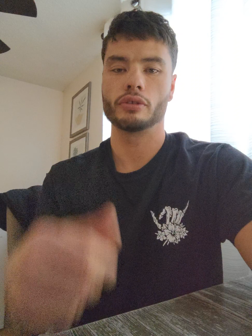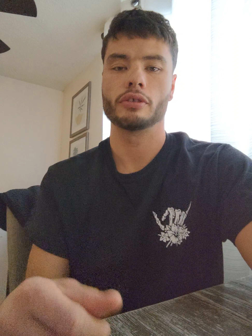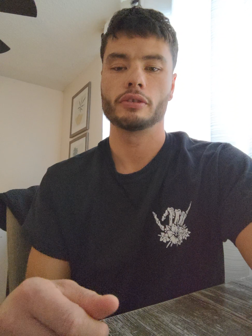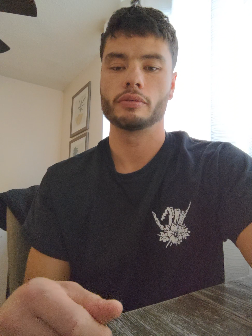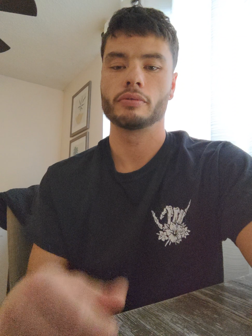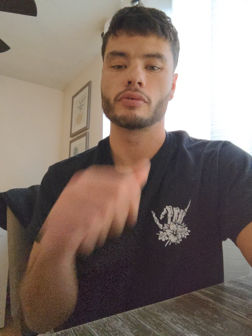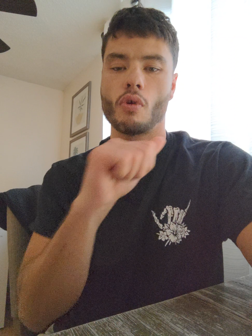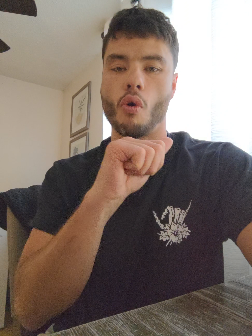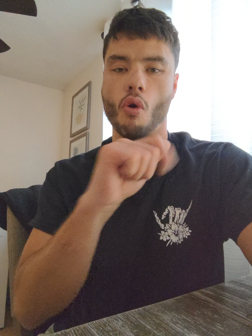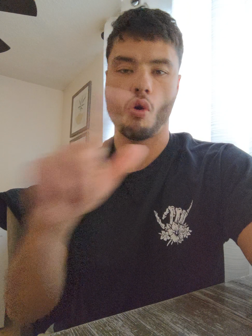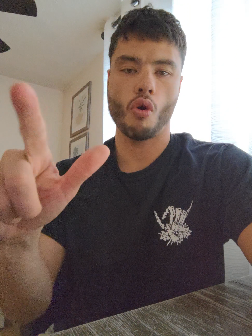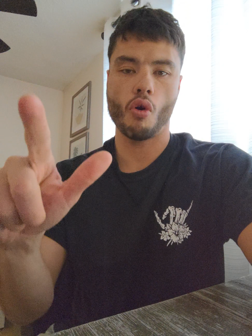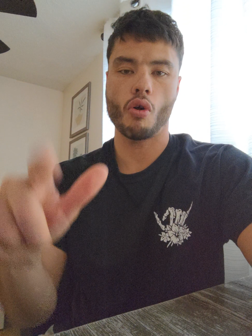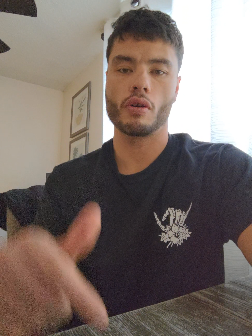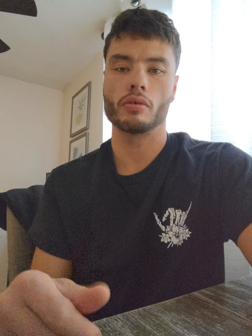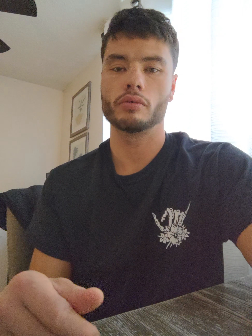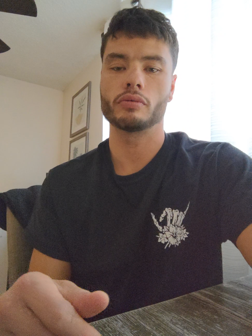all